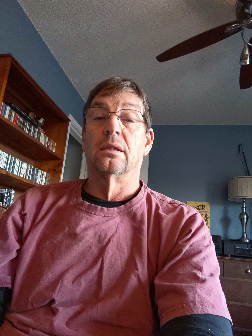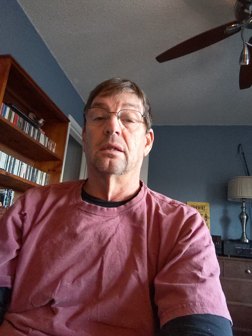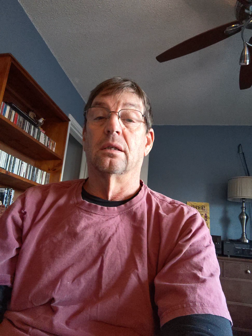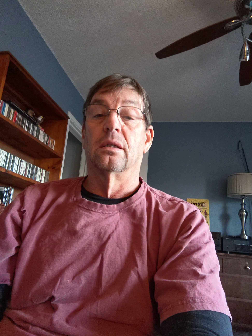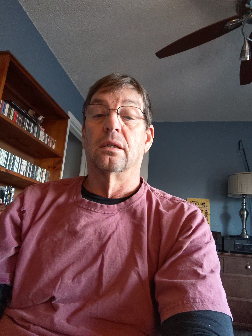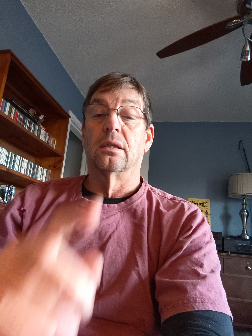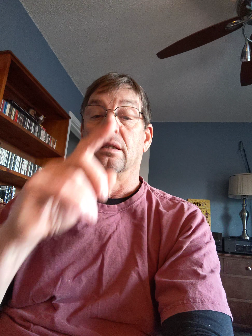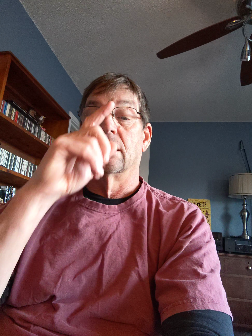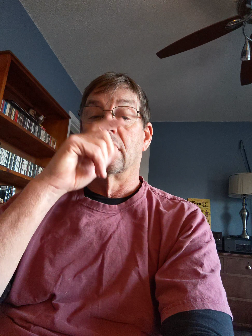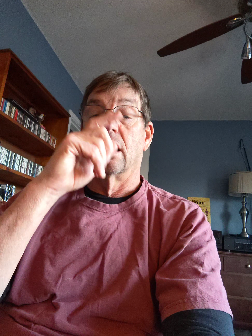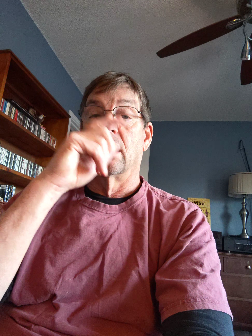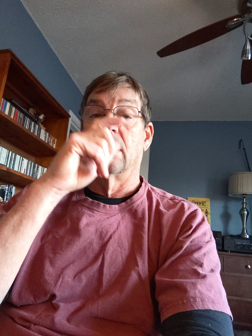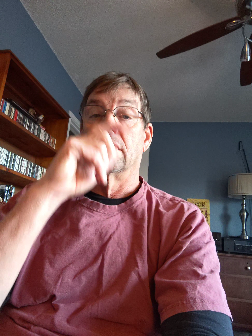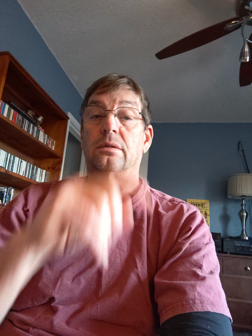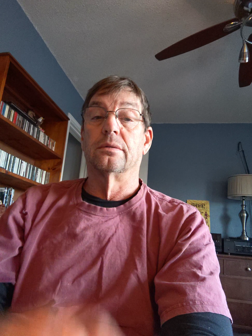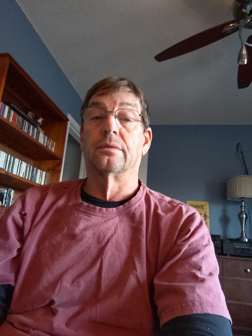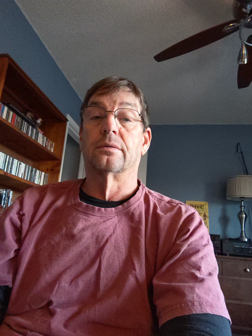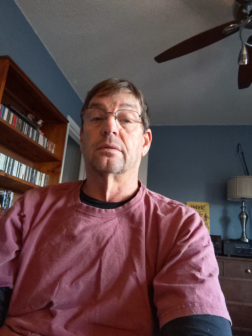doll